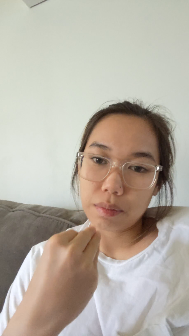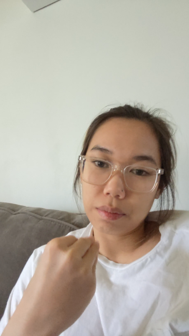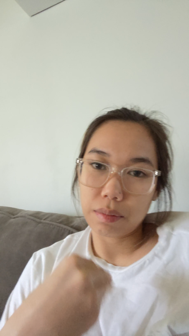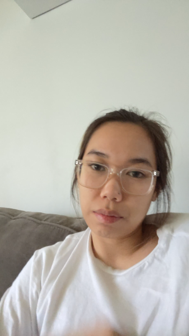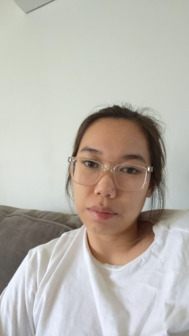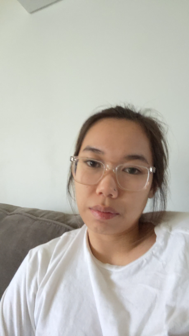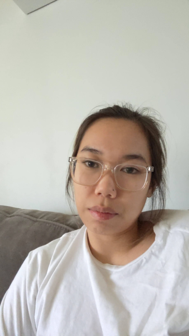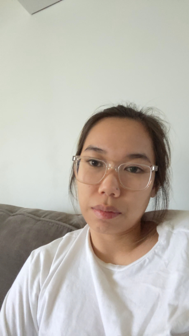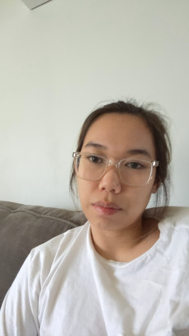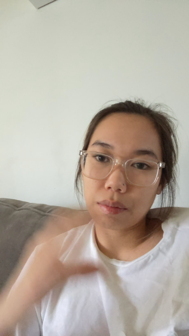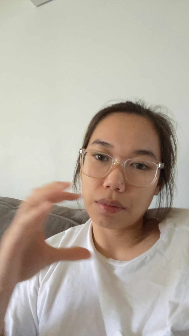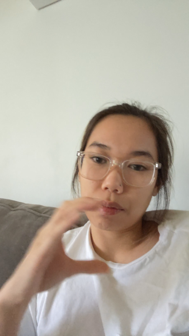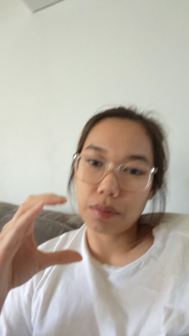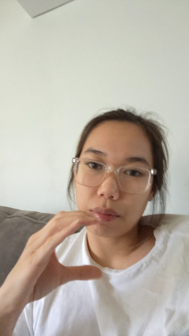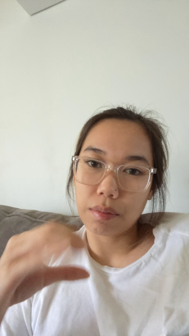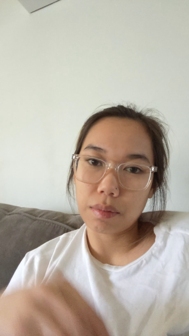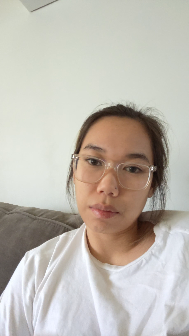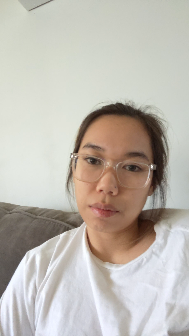ball